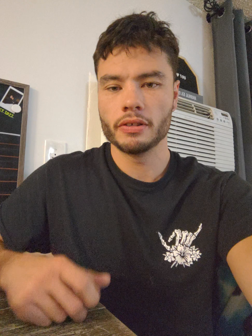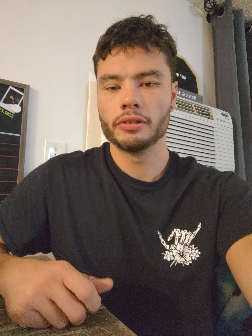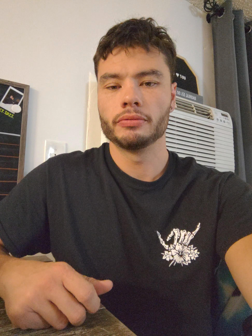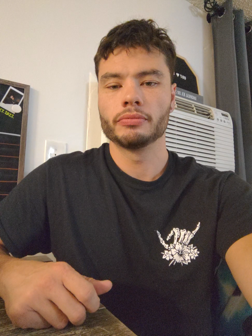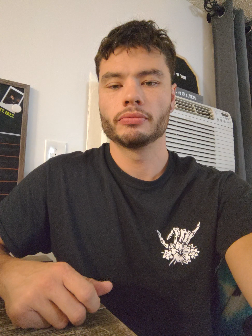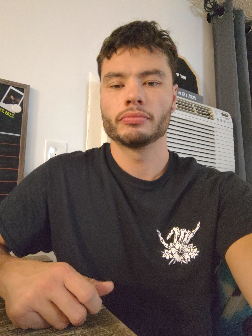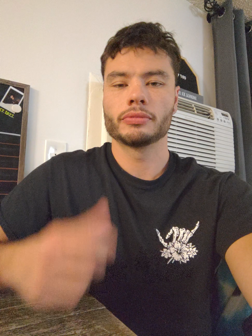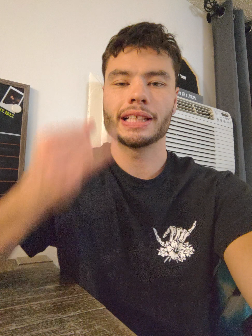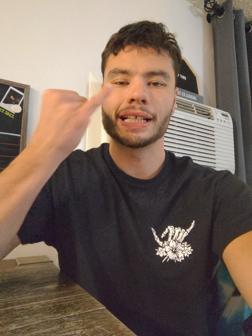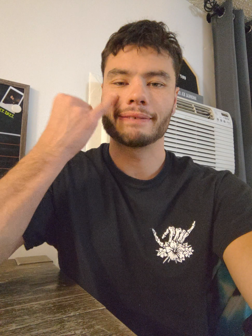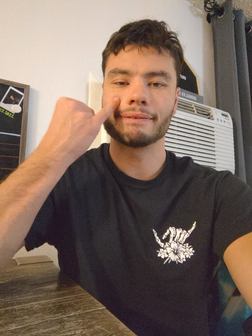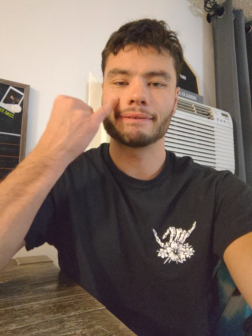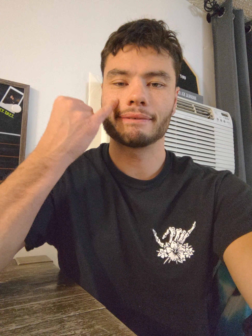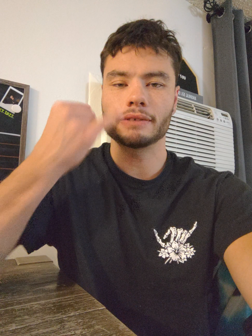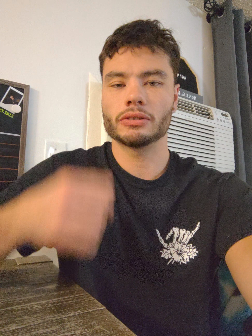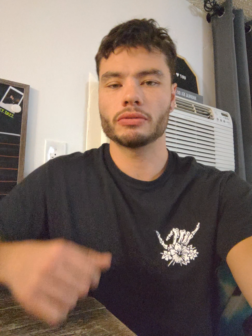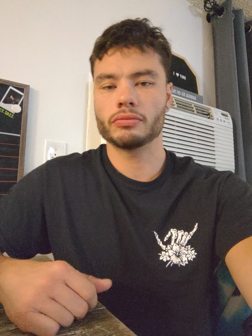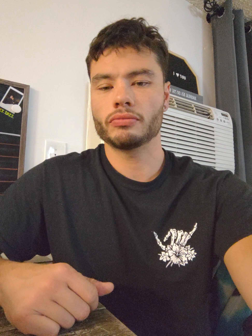if